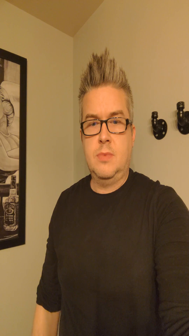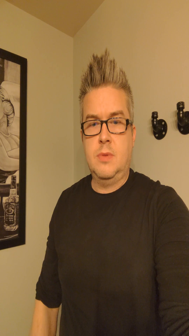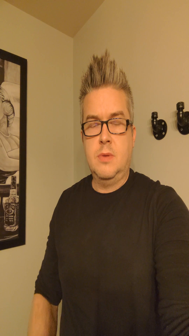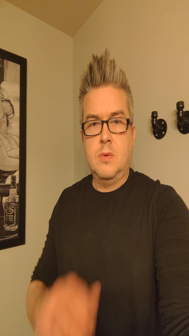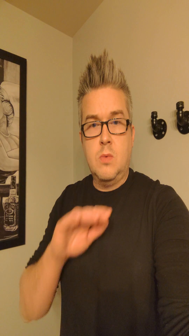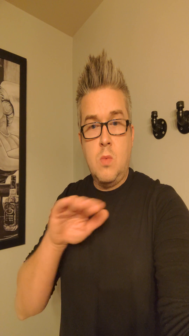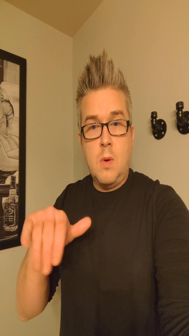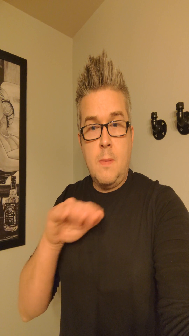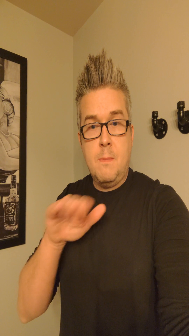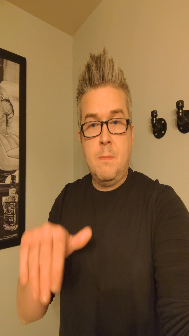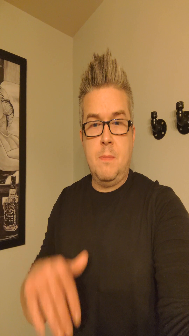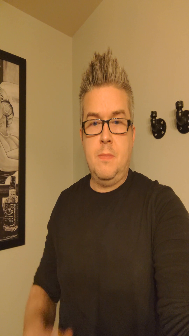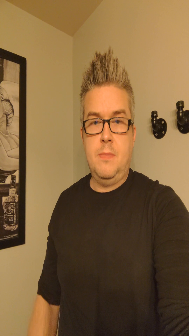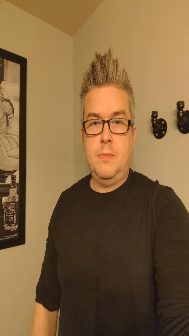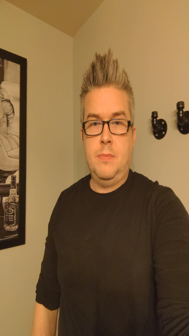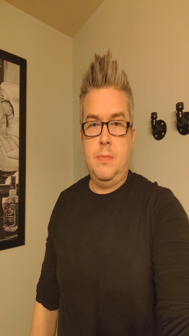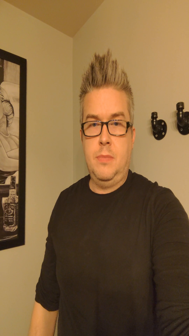pool